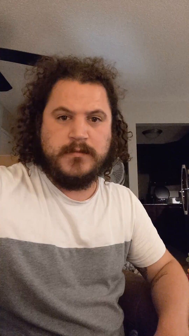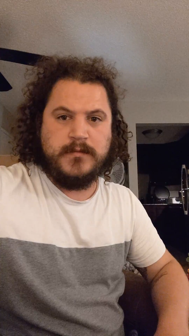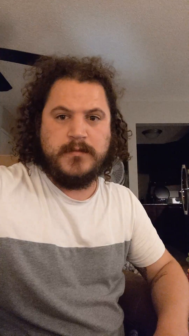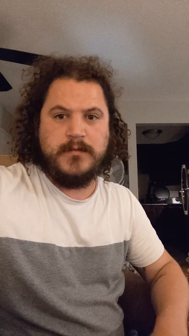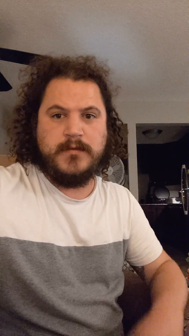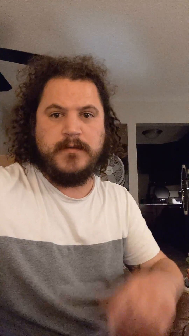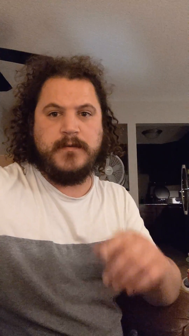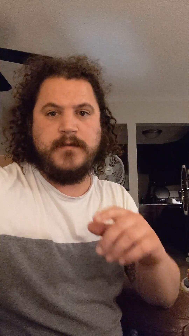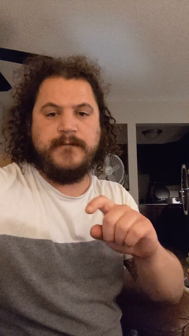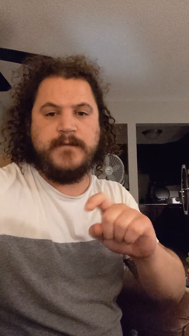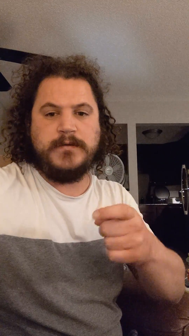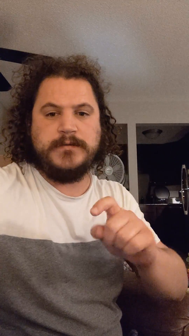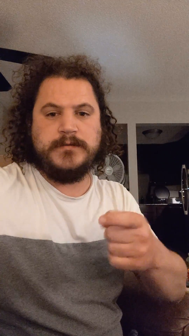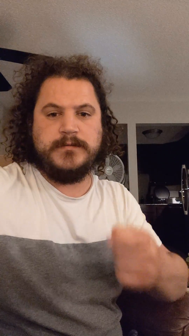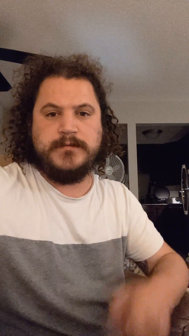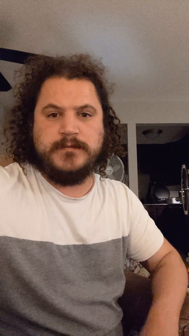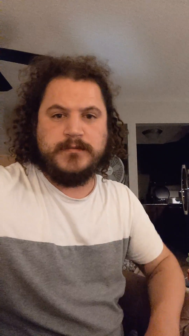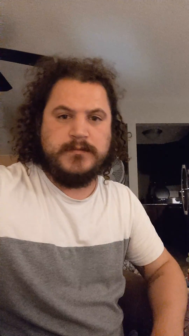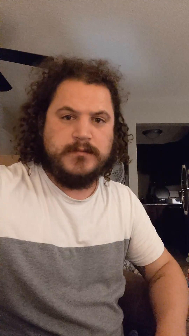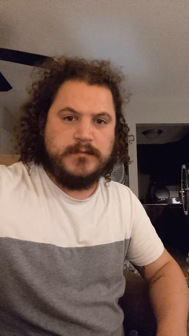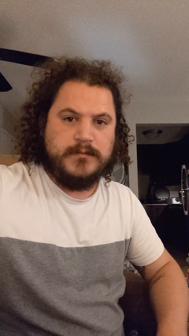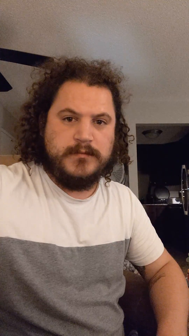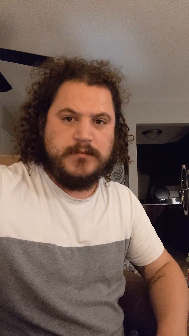friend